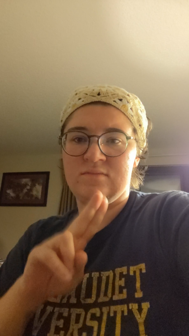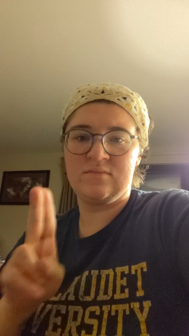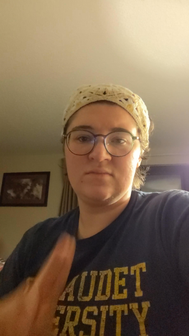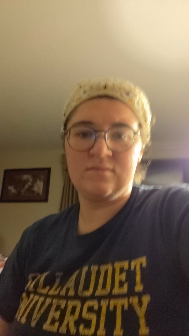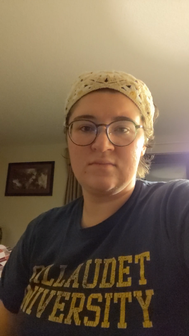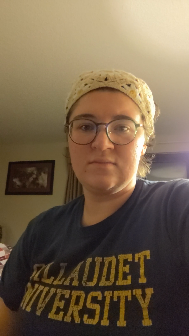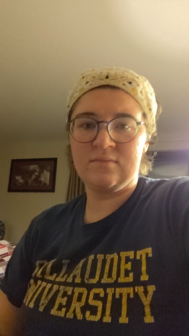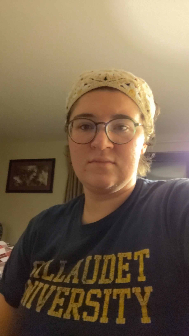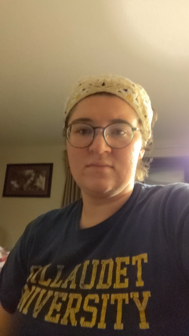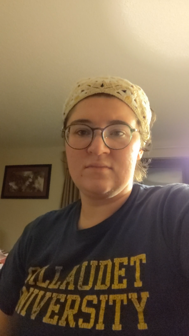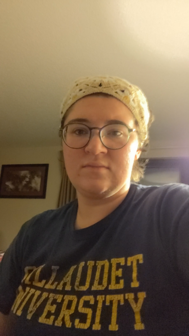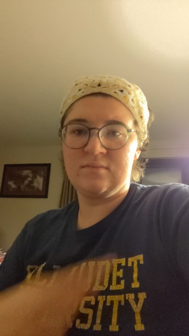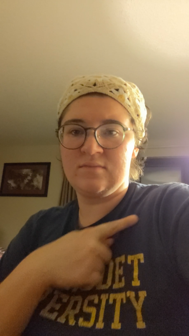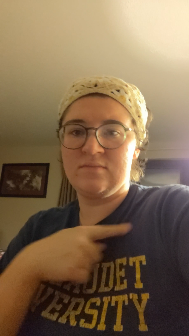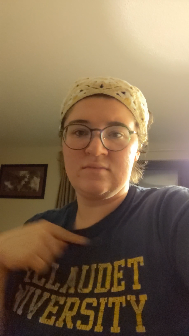necklace